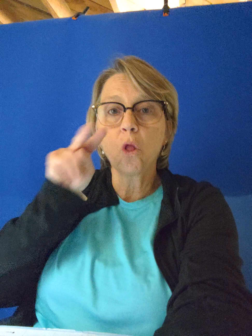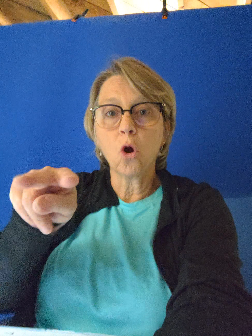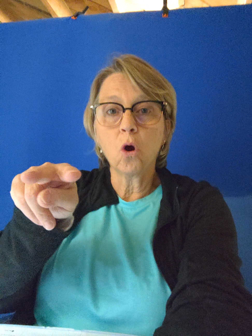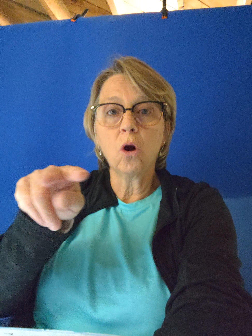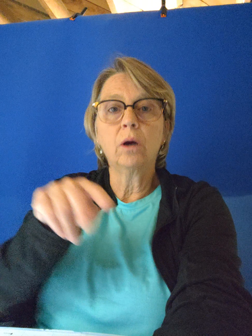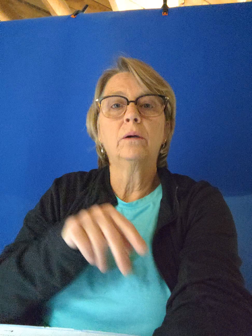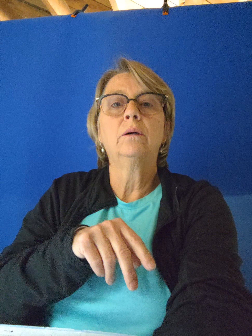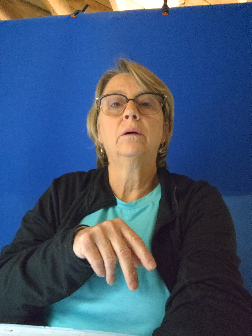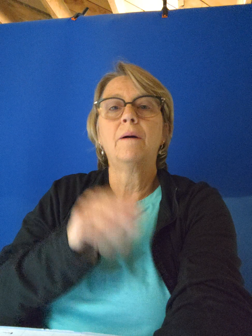look